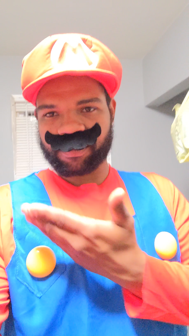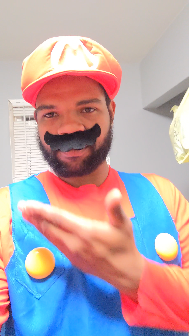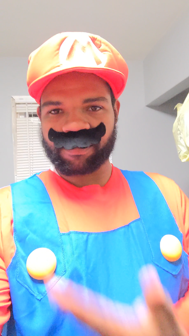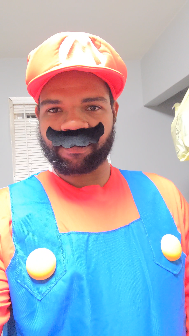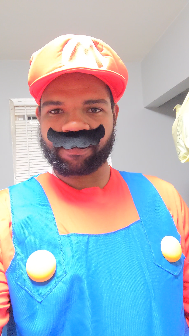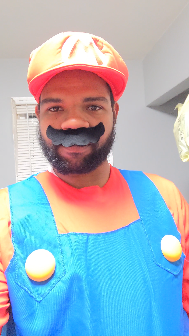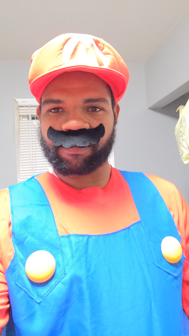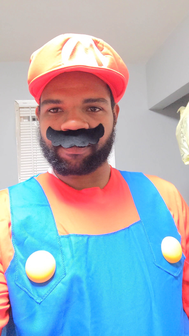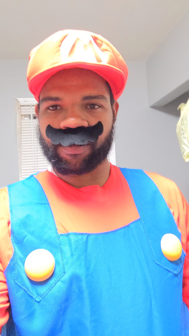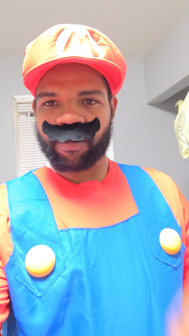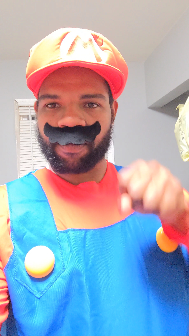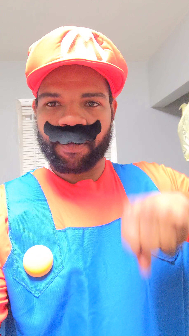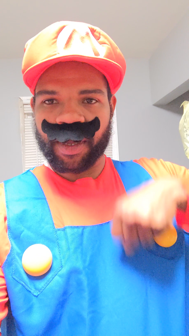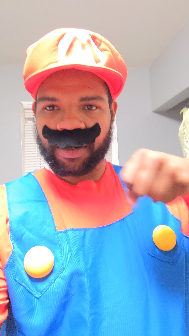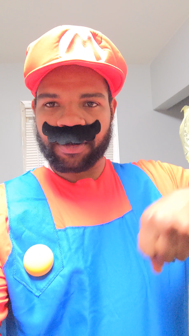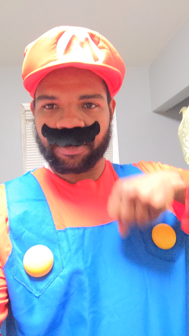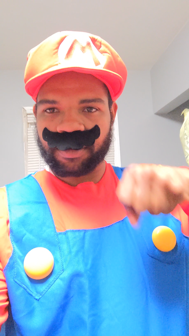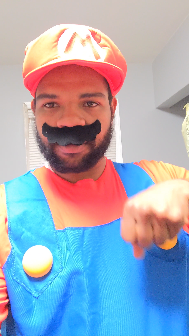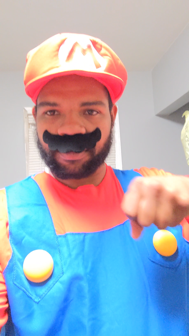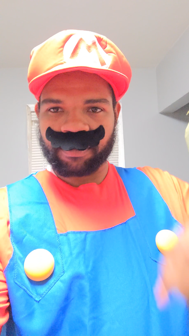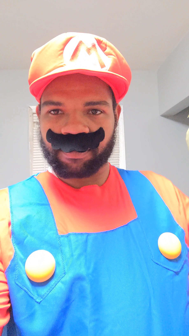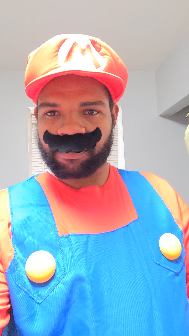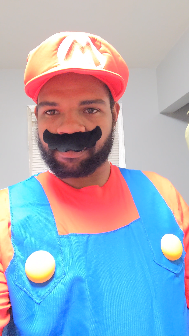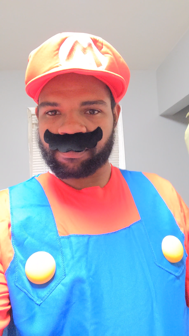bicycle